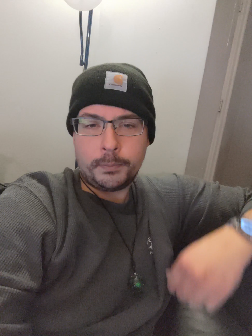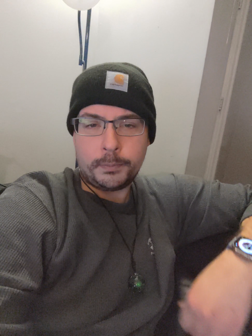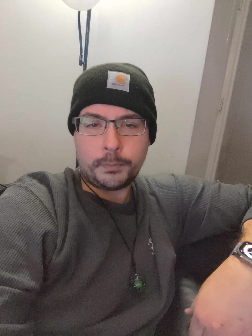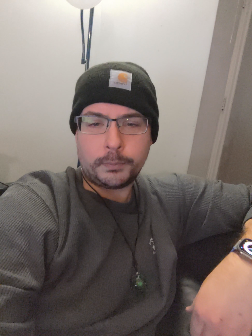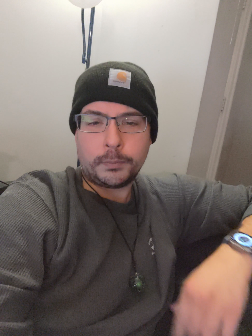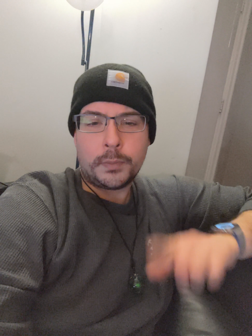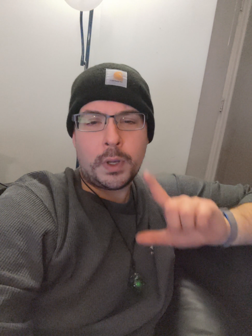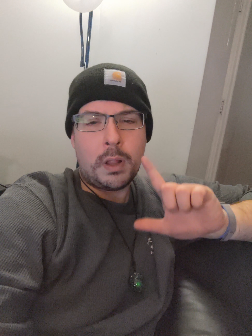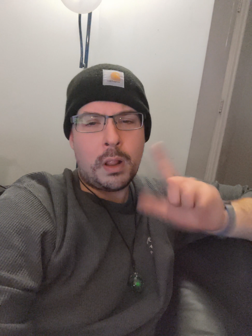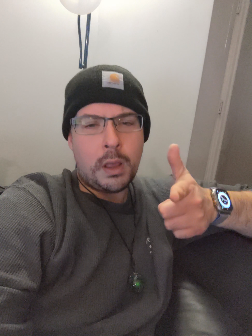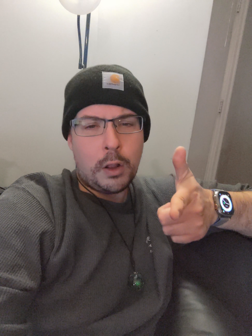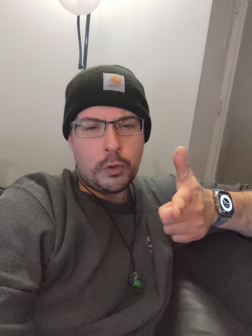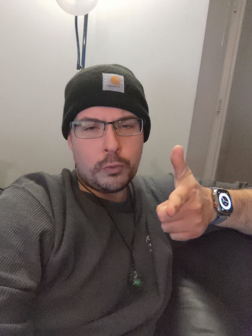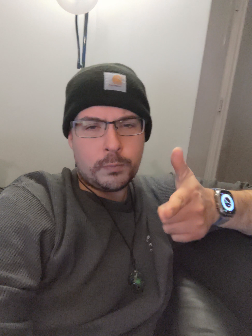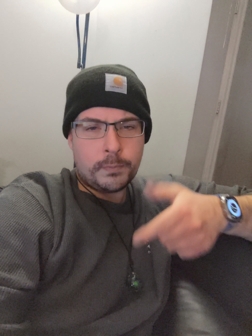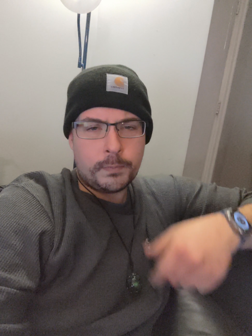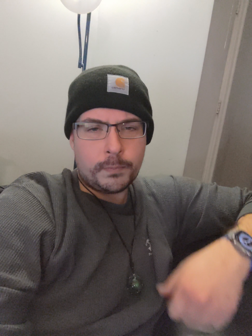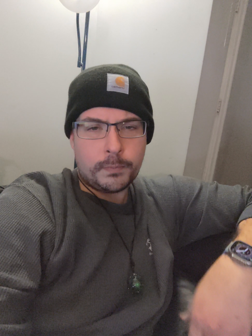later